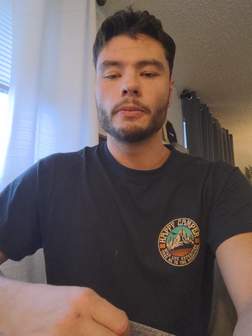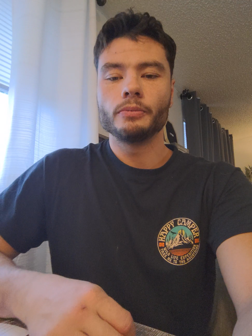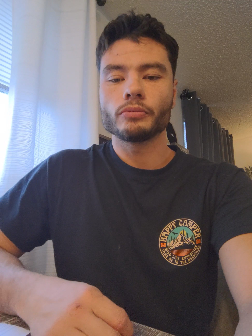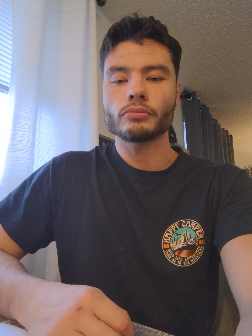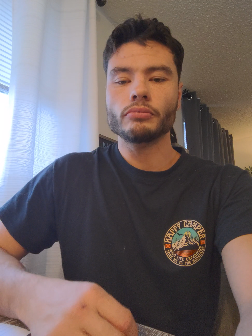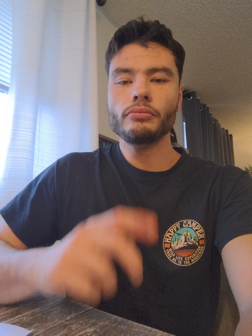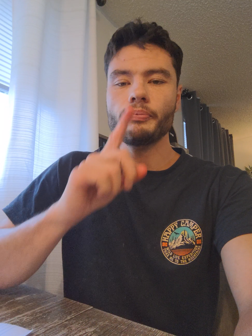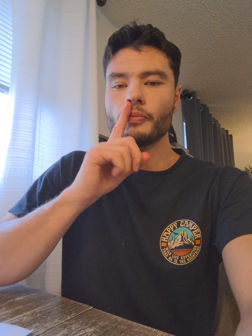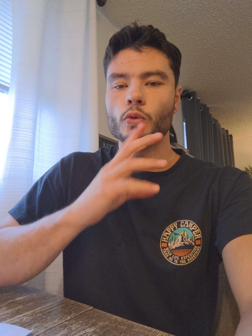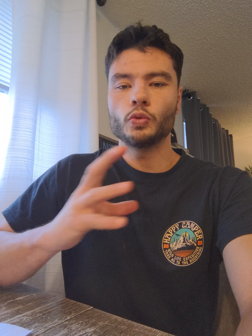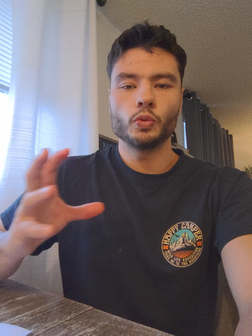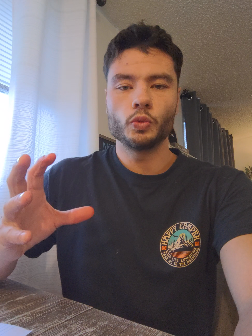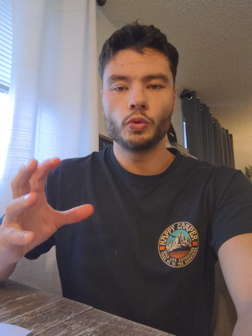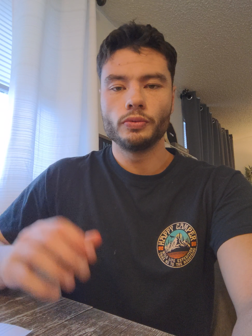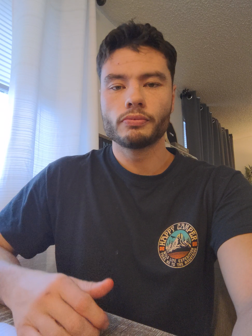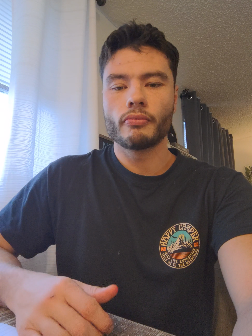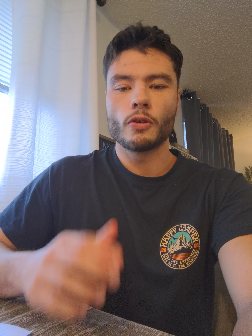balloon